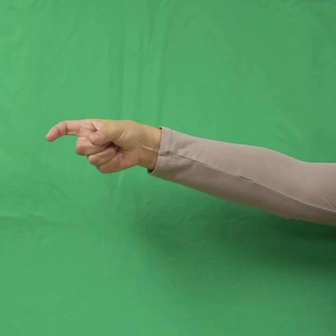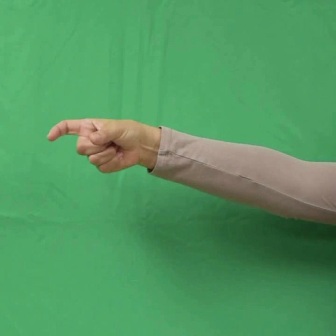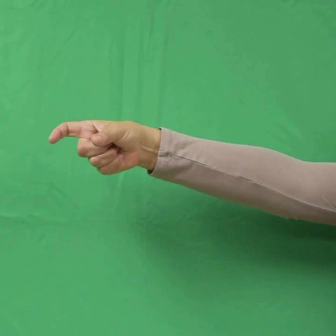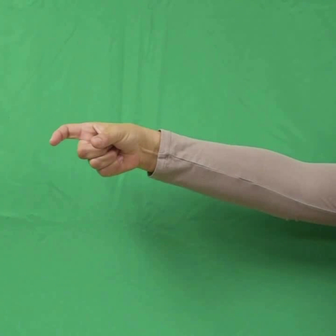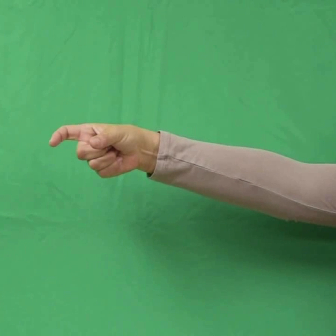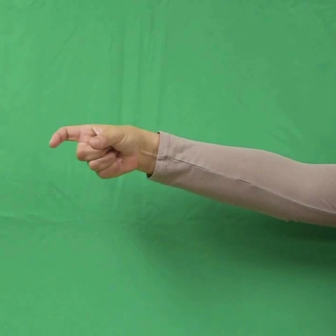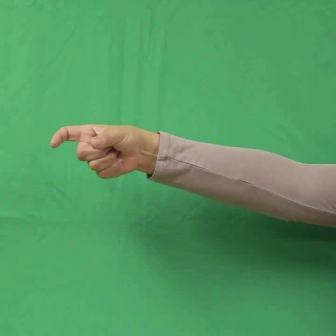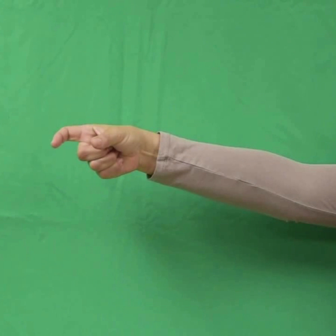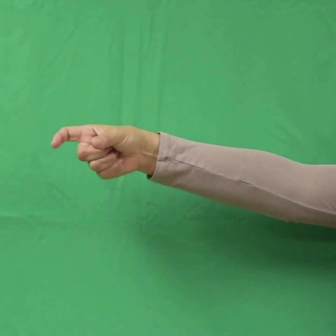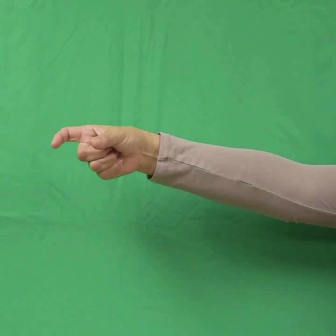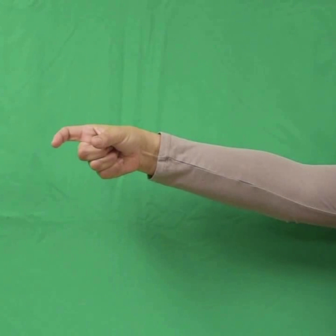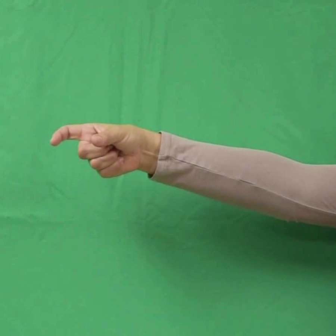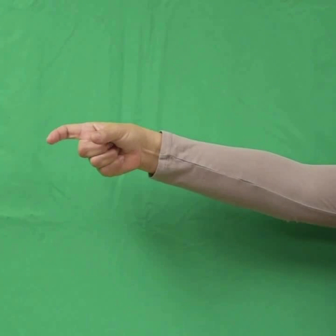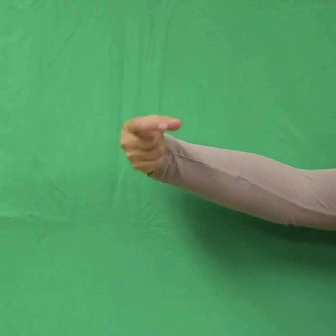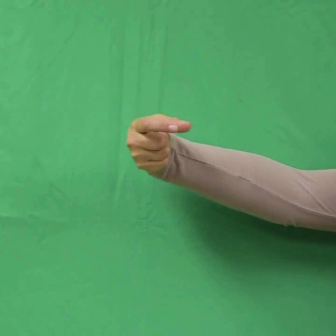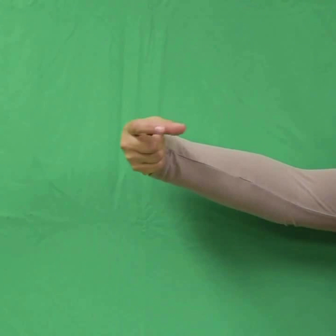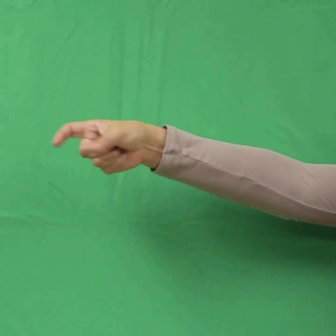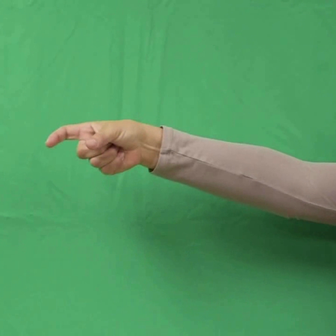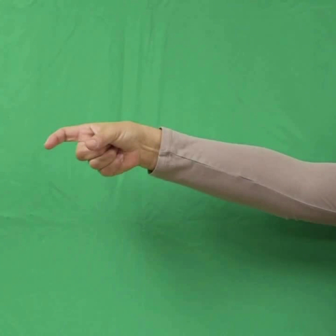X